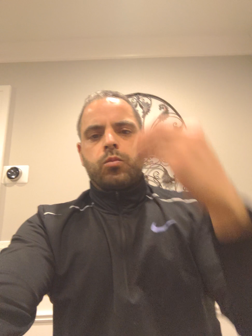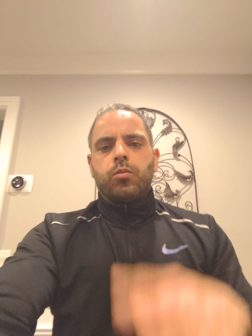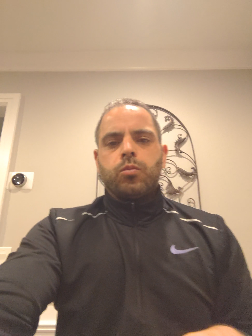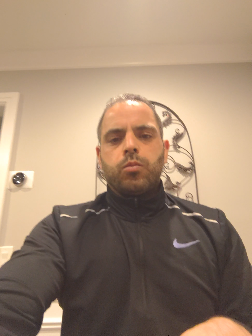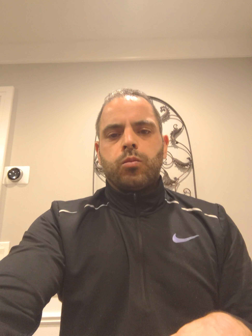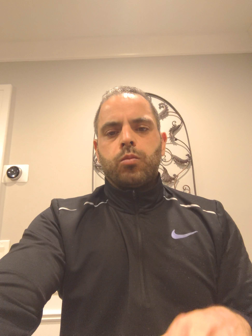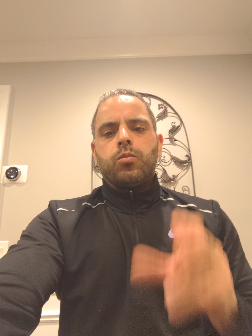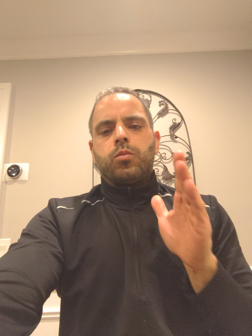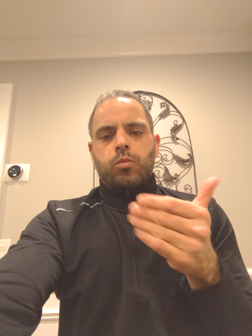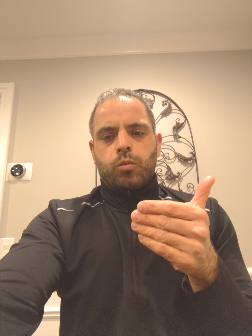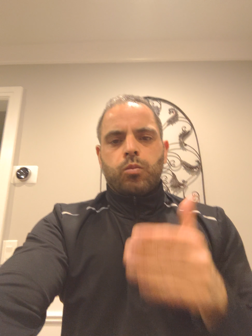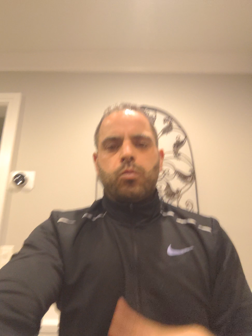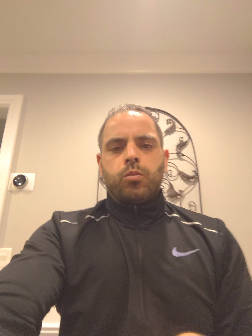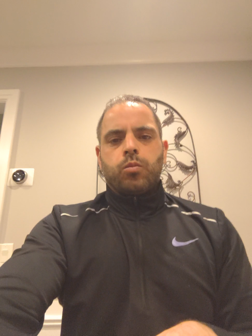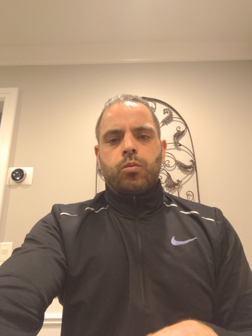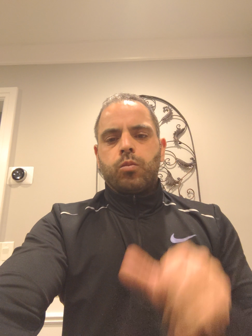room